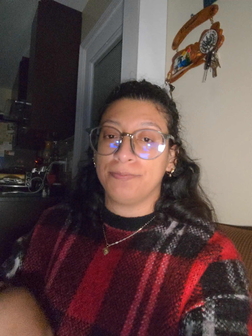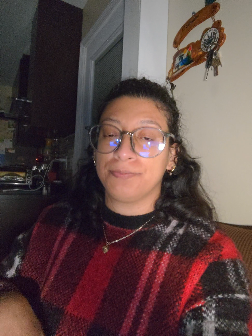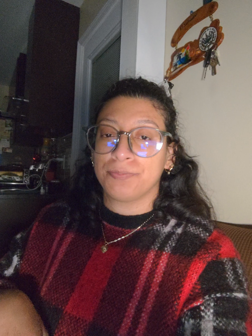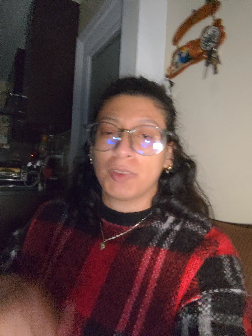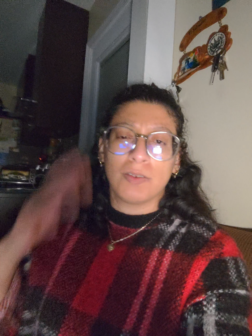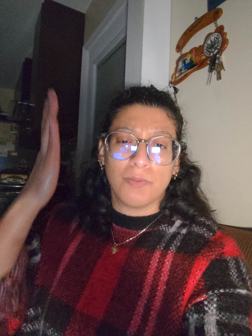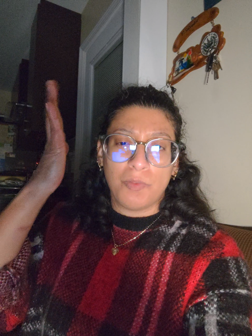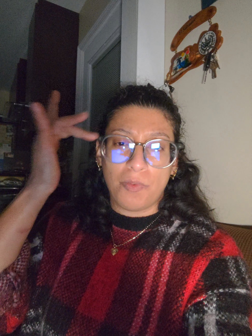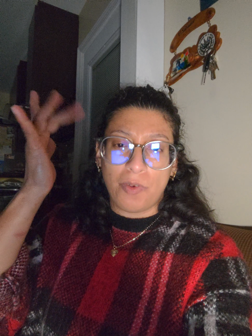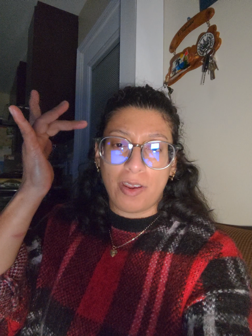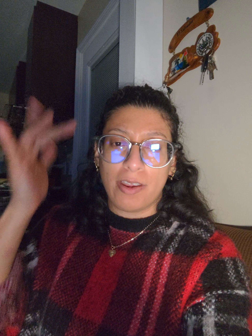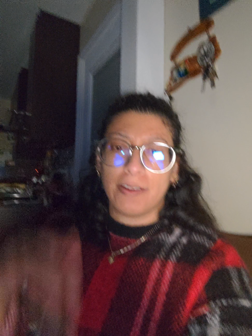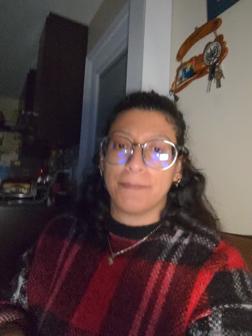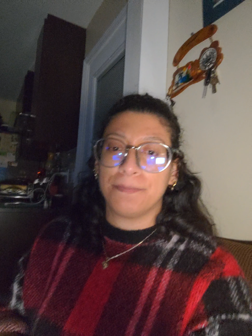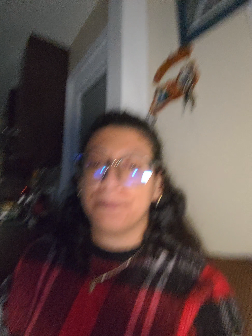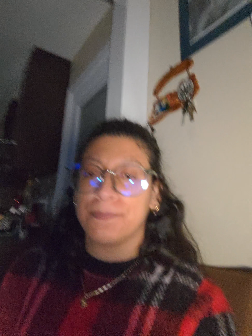why